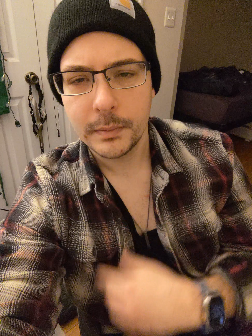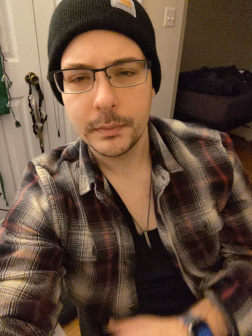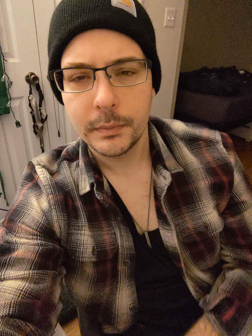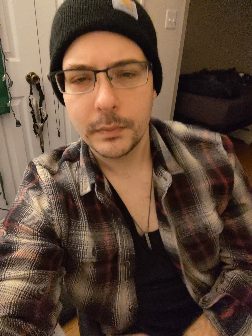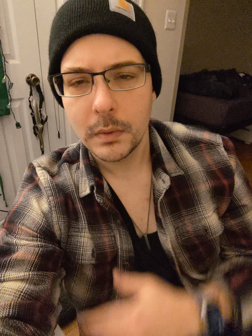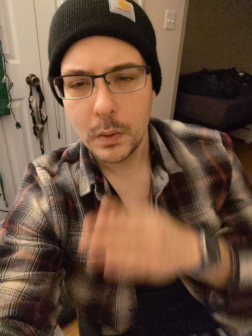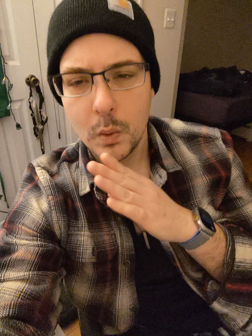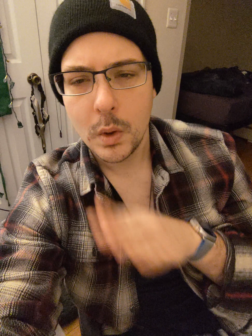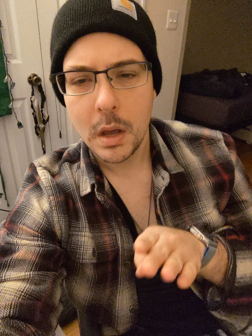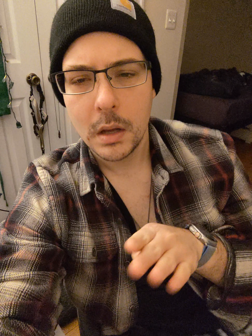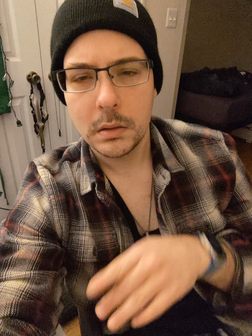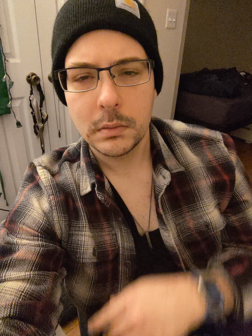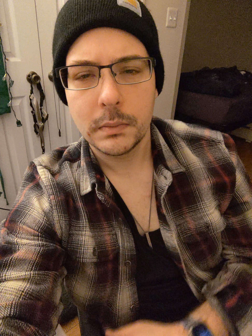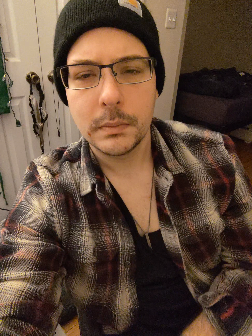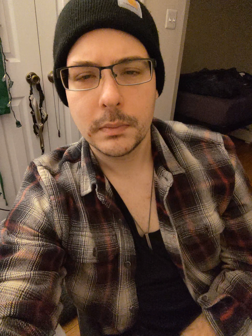quiet